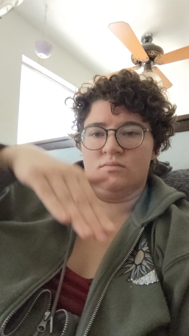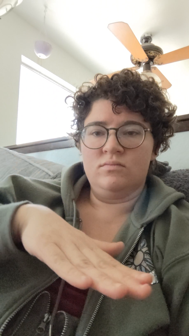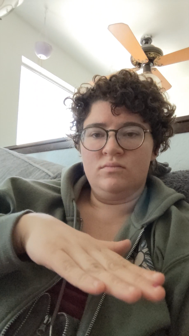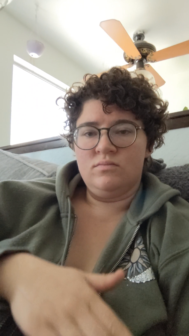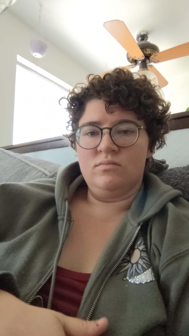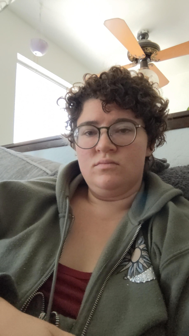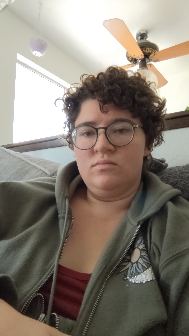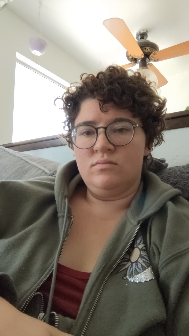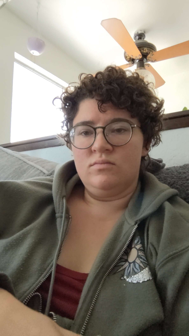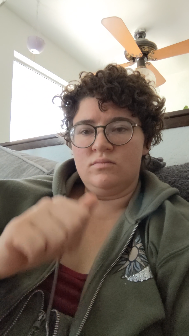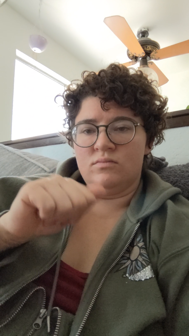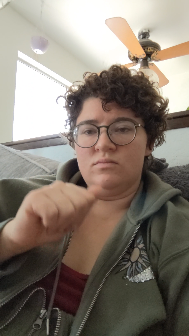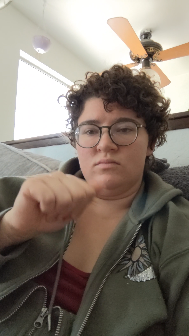rock